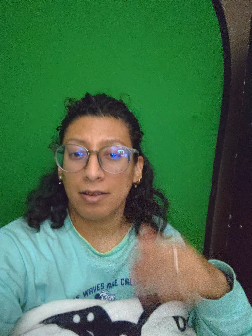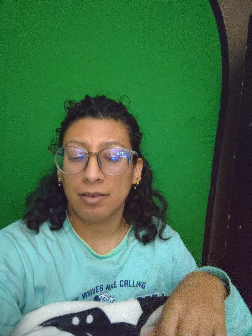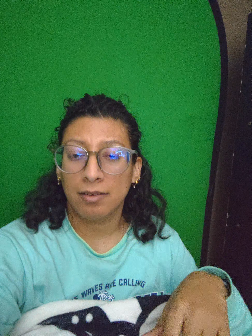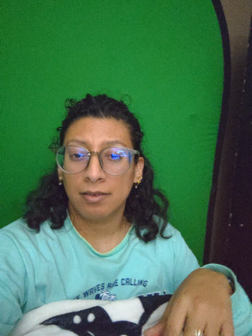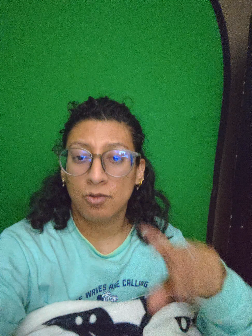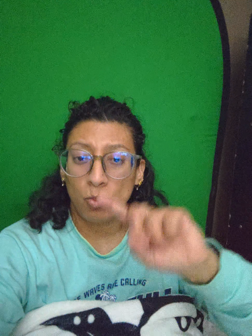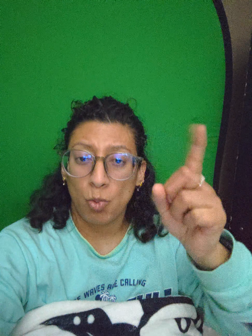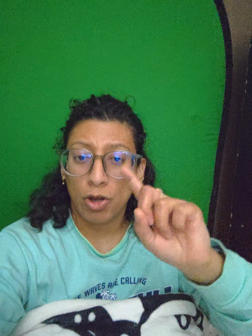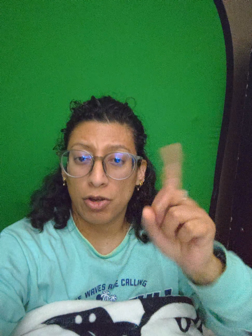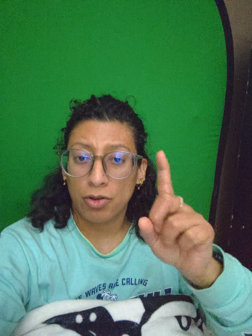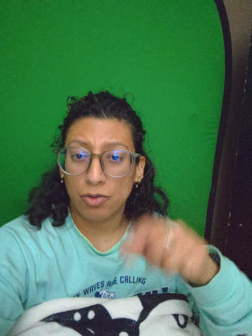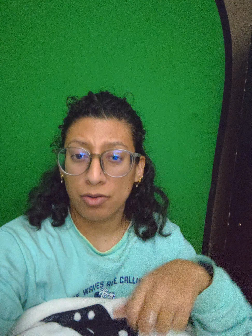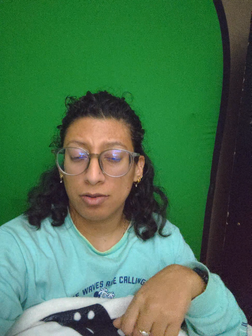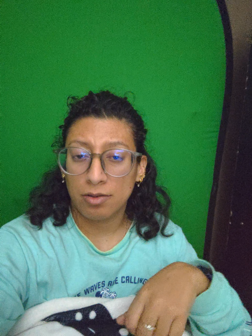where